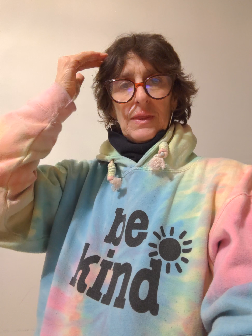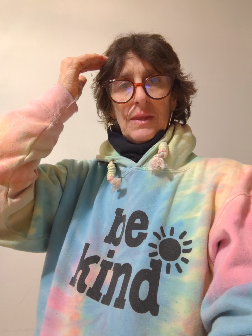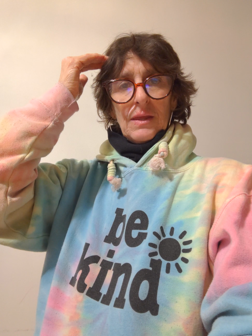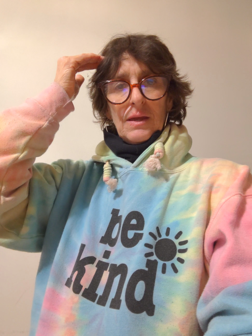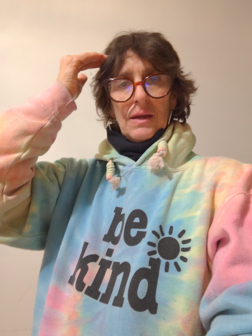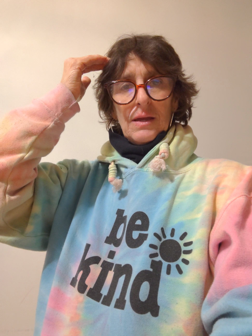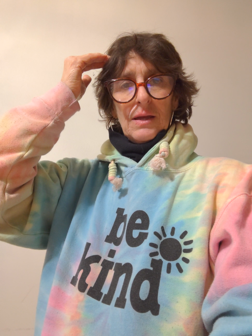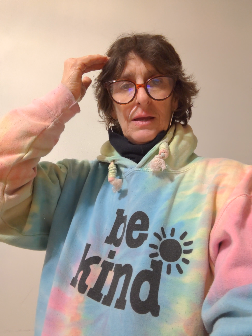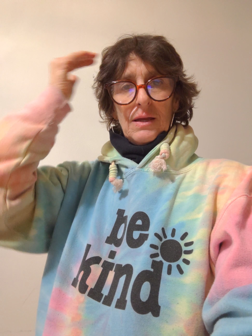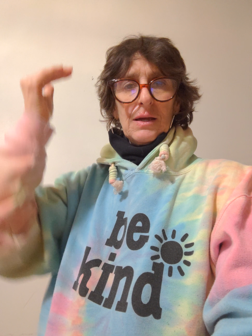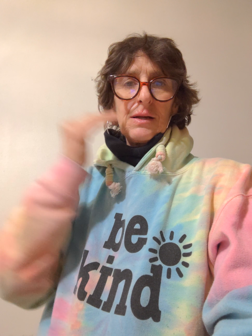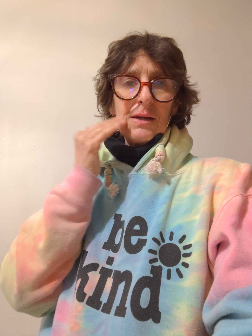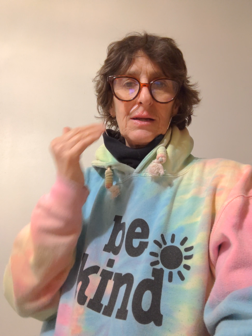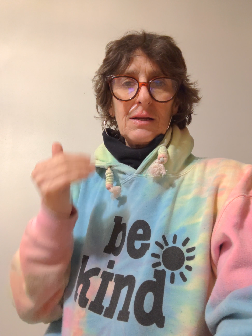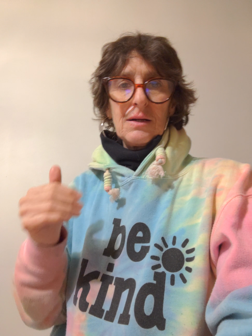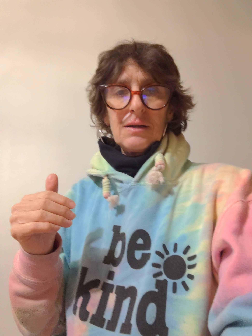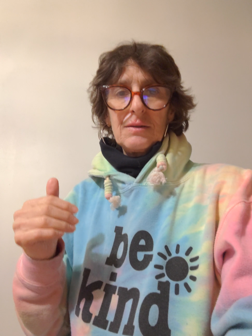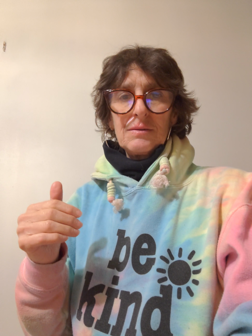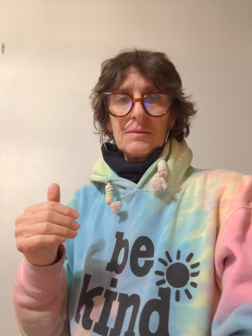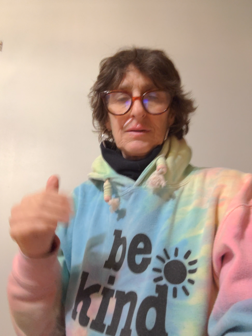head